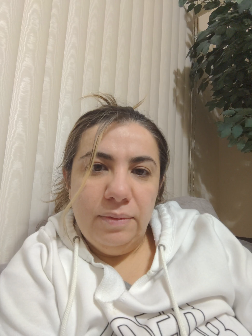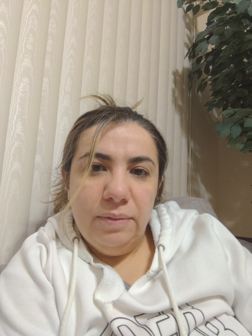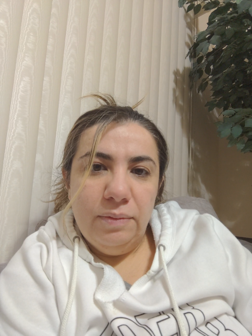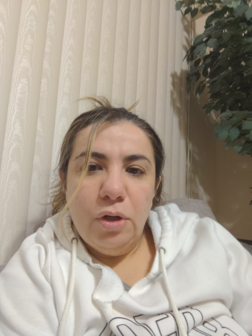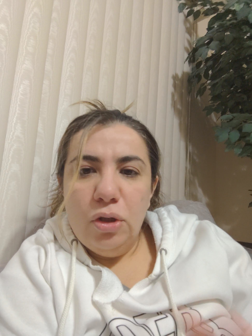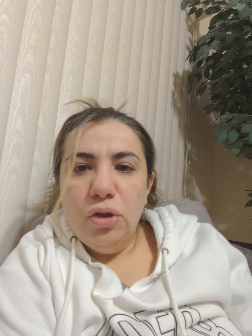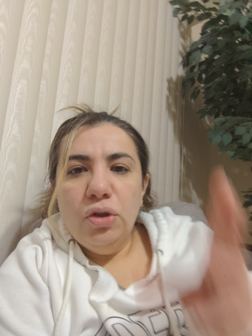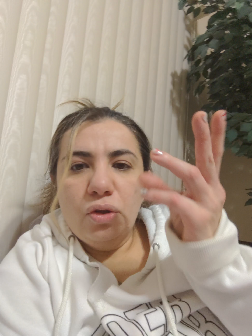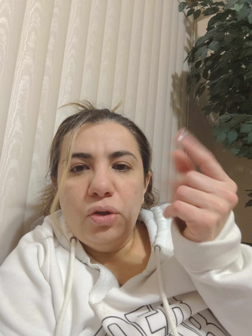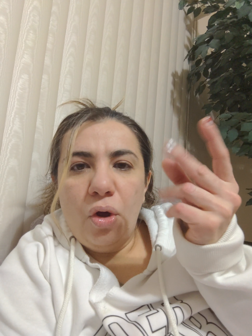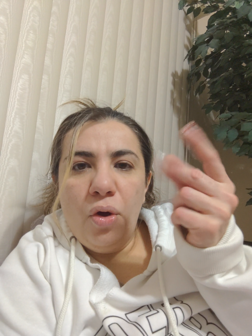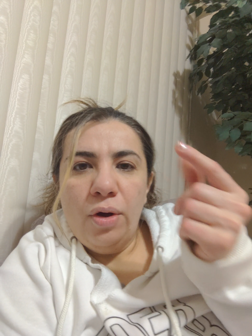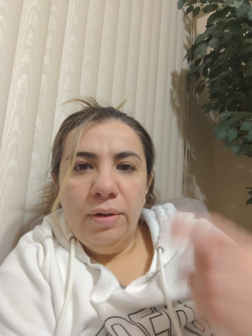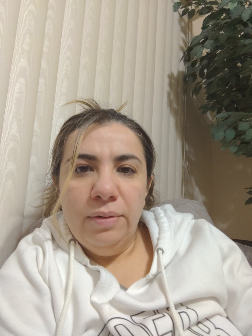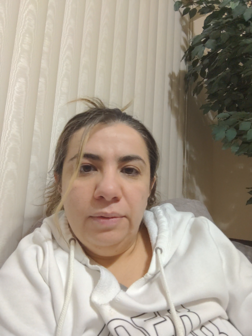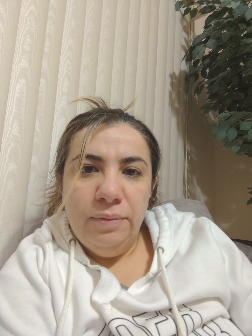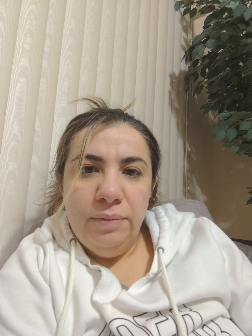dog